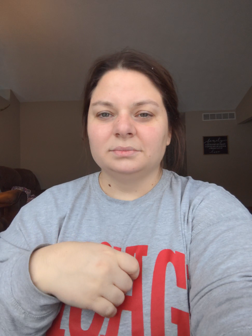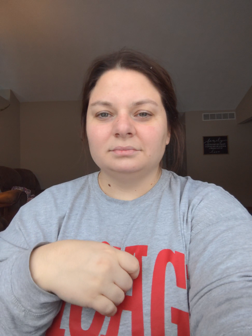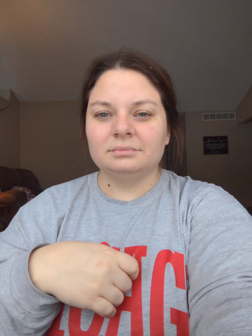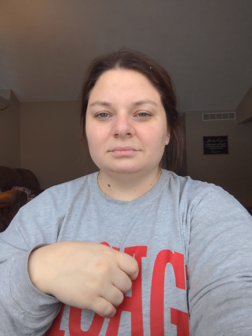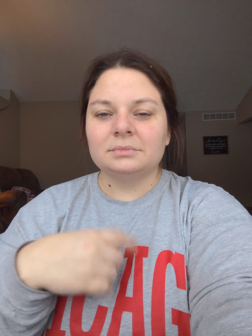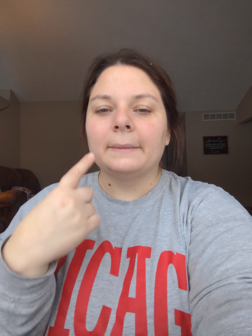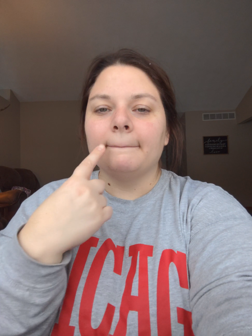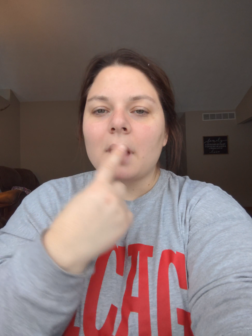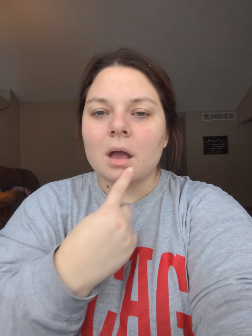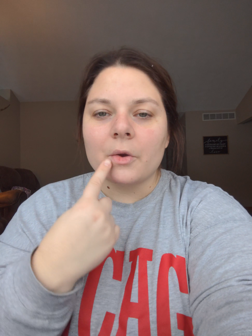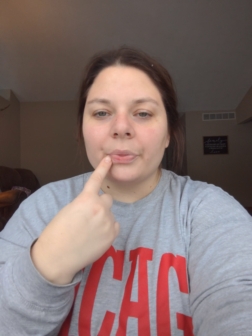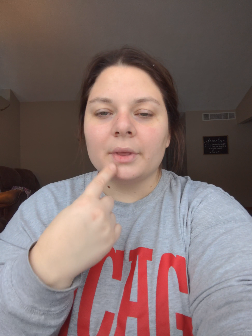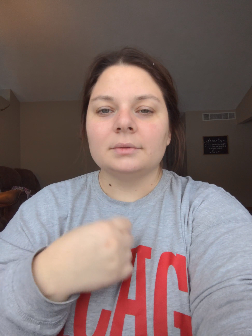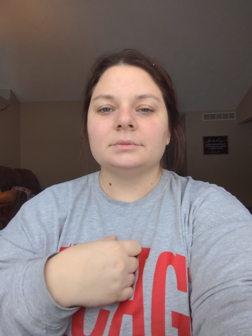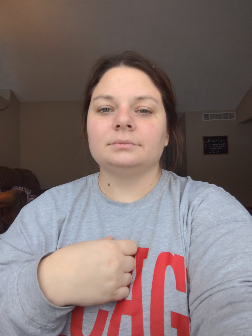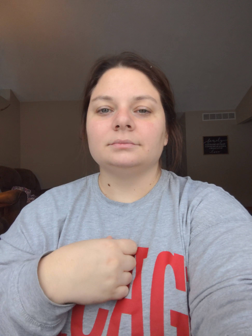mouth